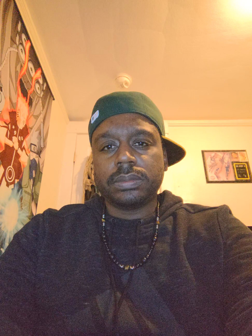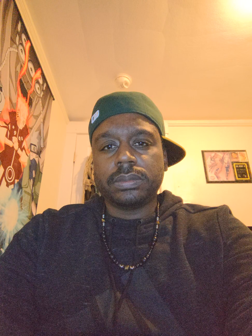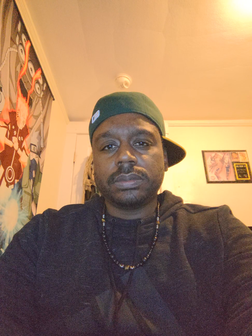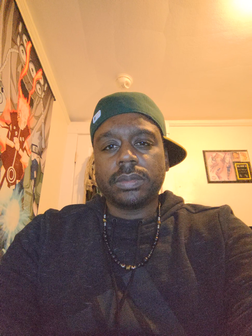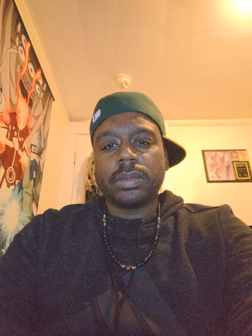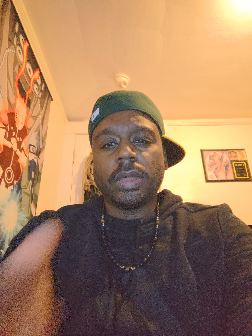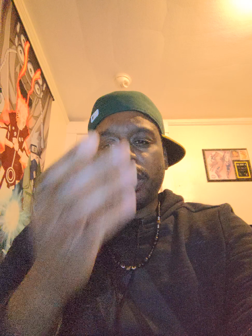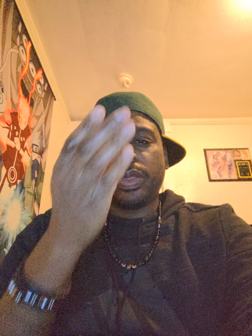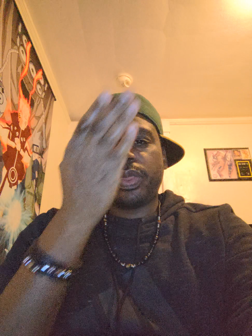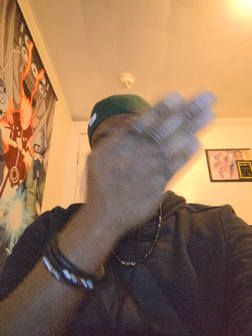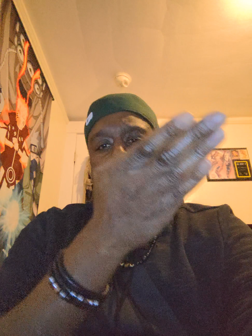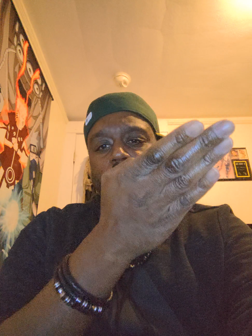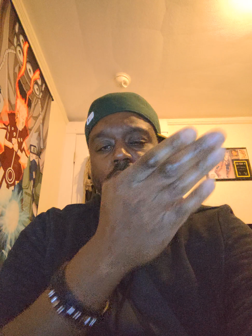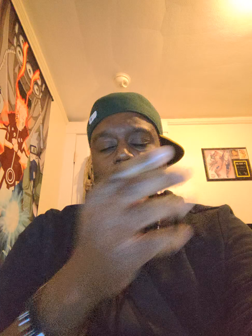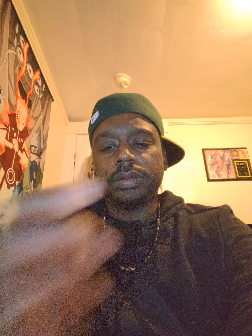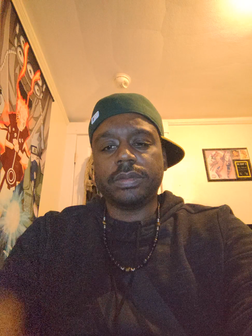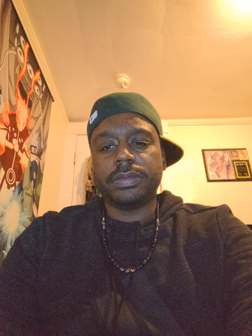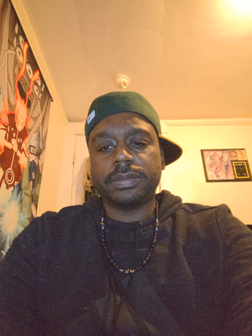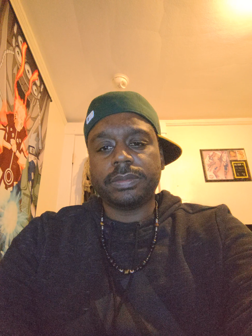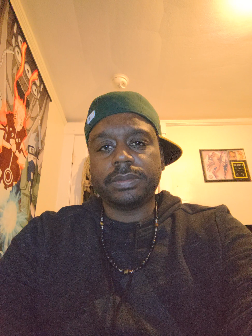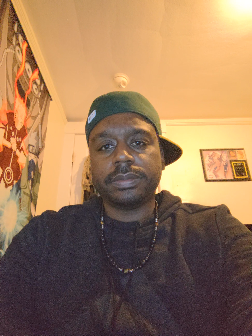there